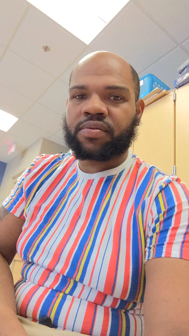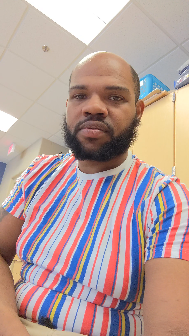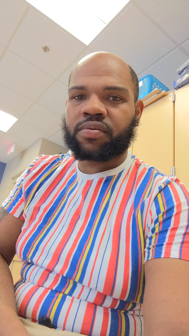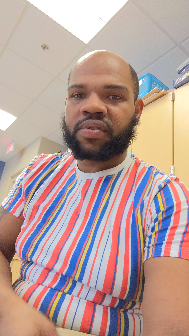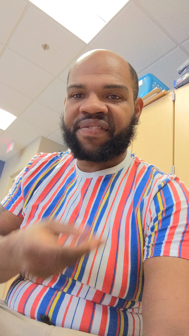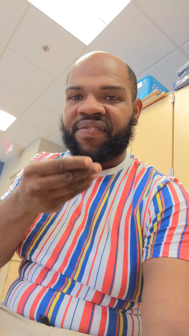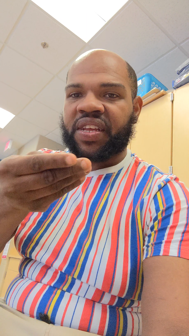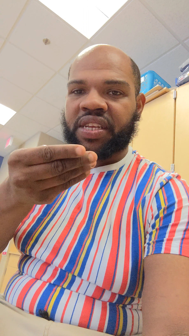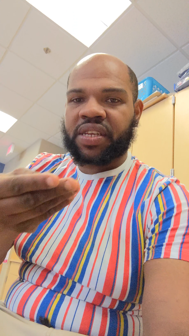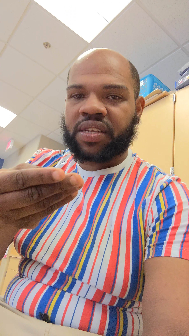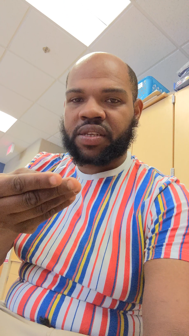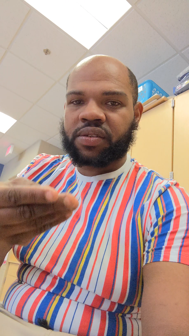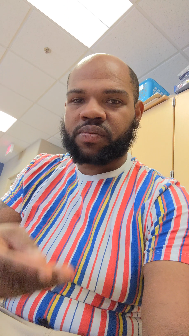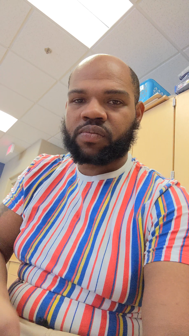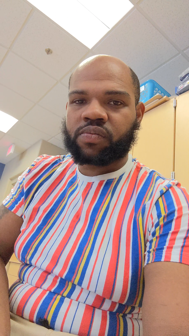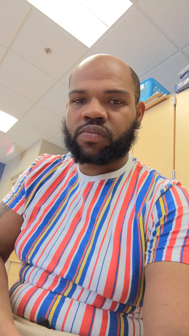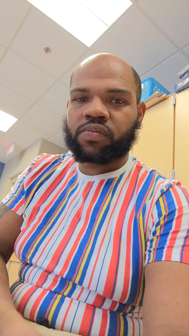feed